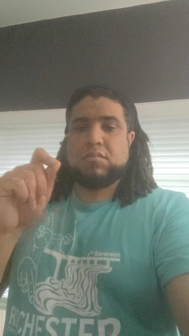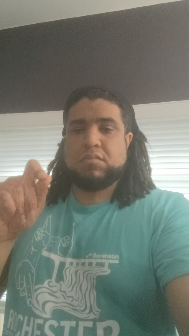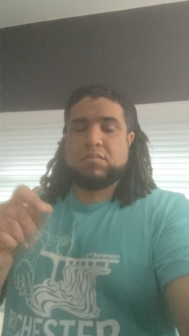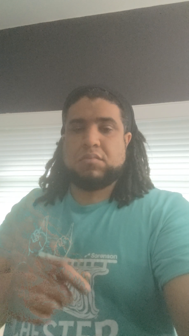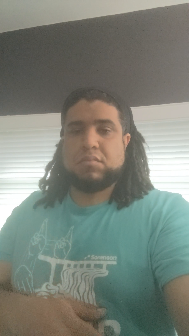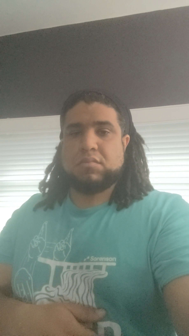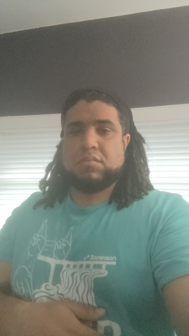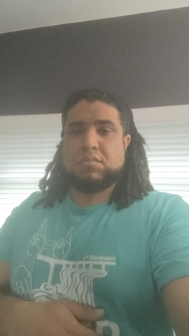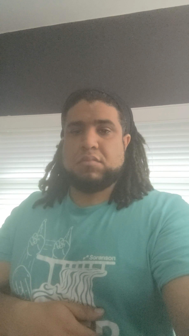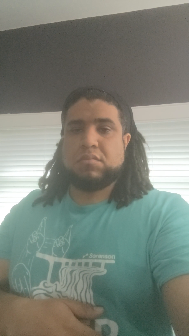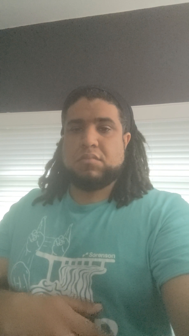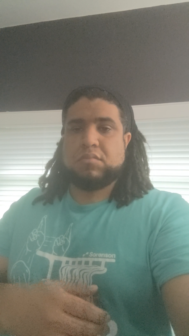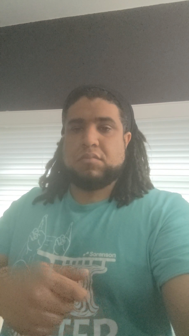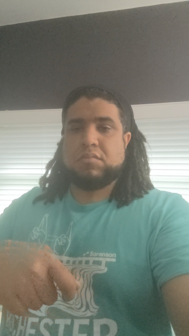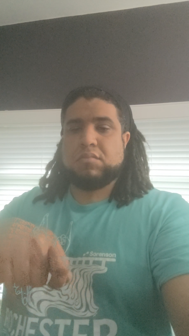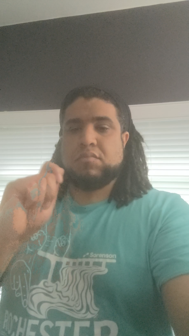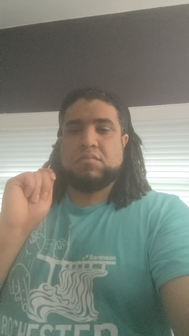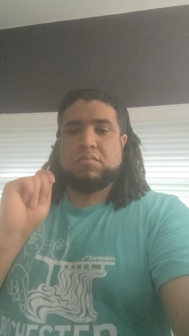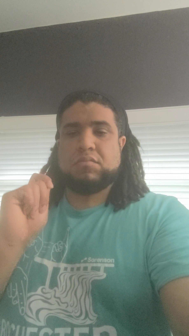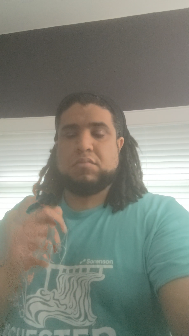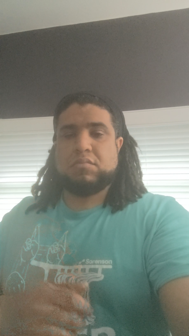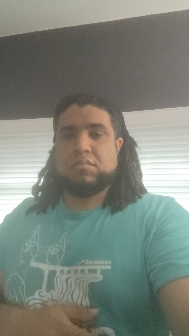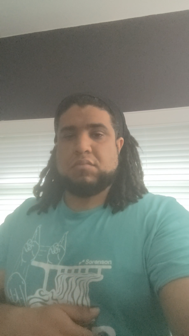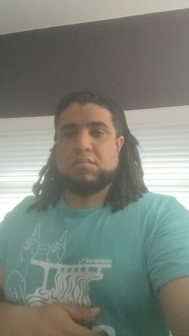rip